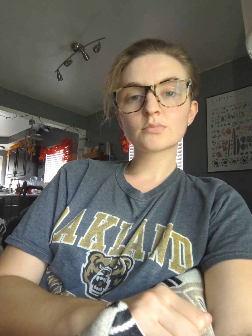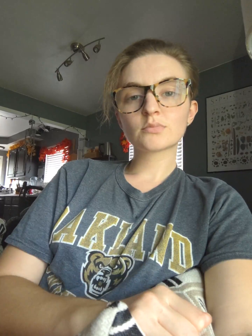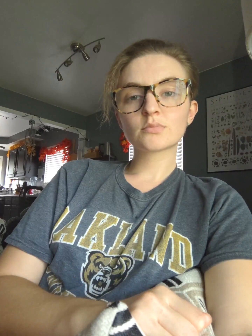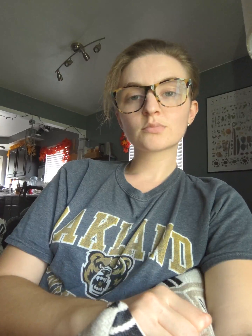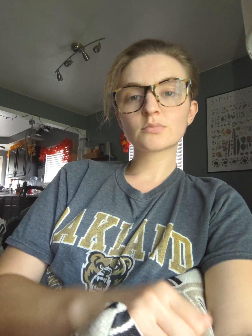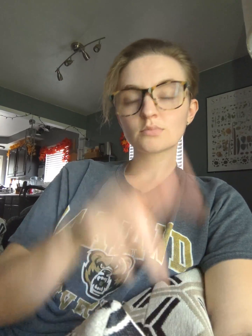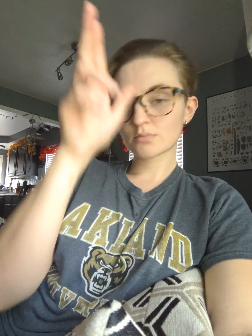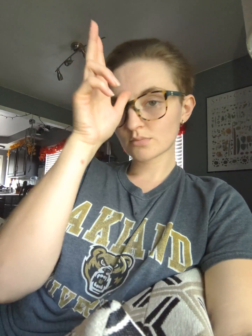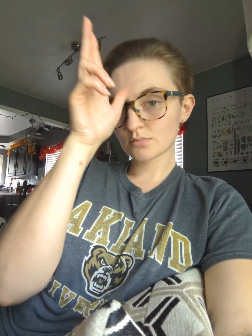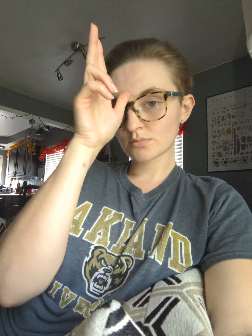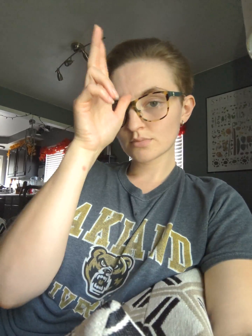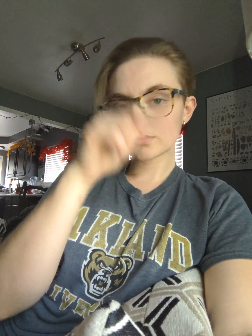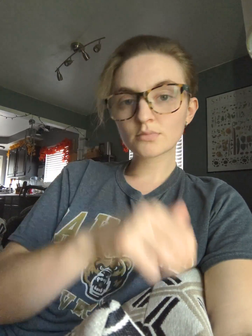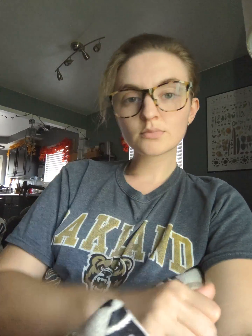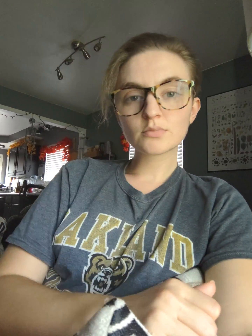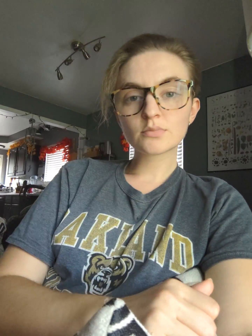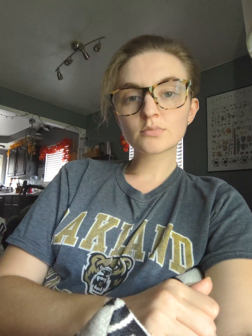rooster